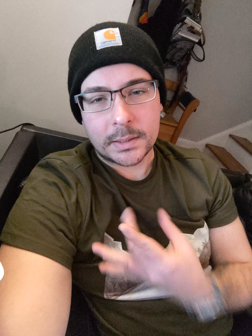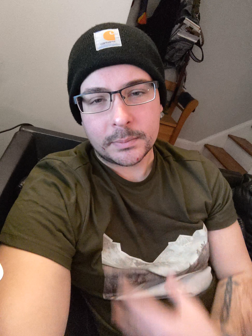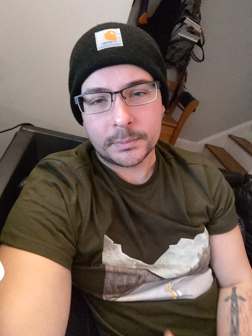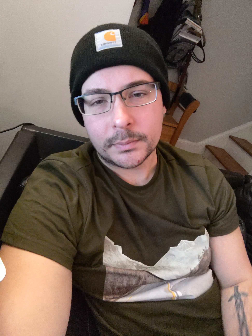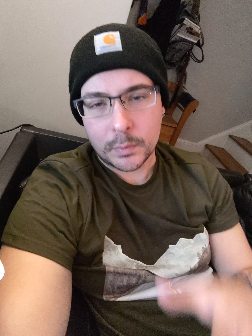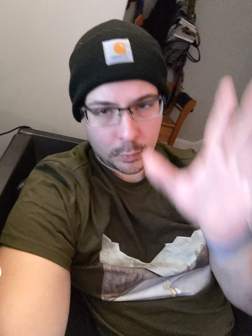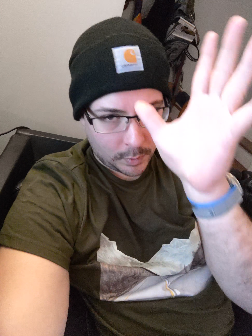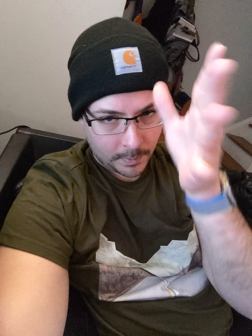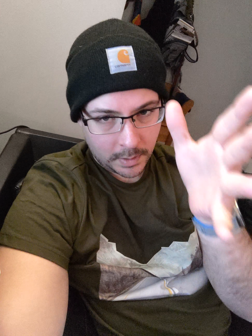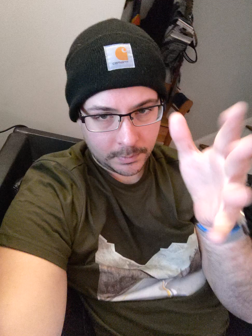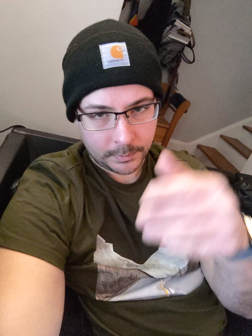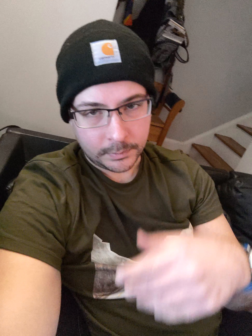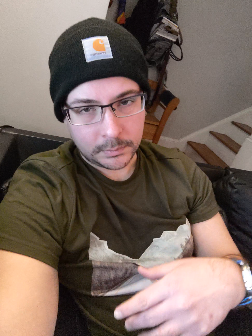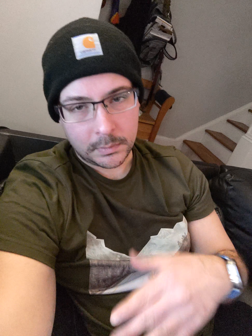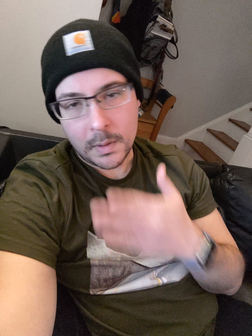grandpa